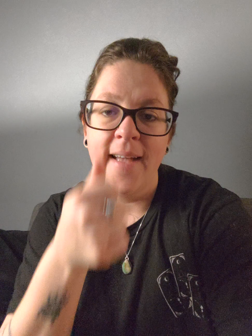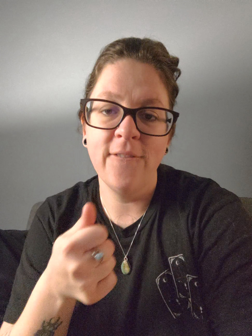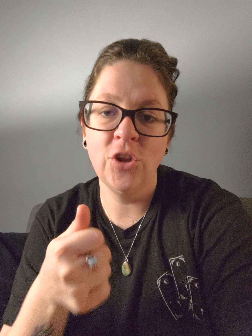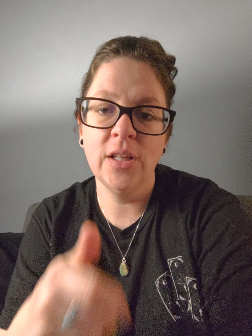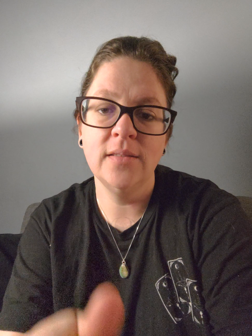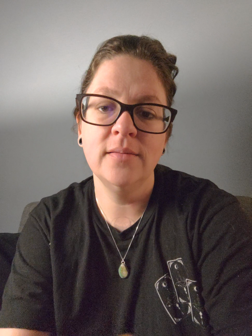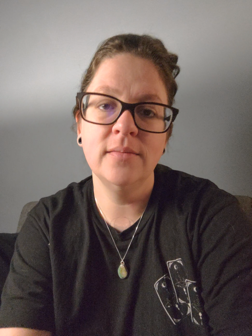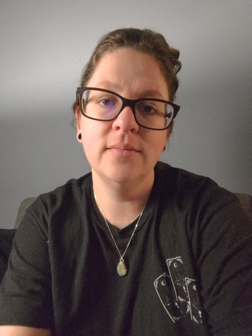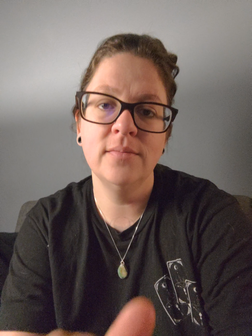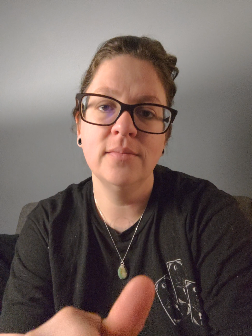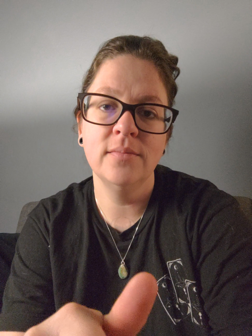every